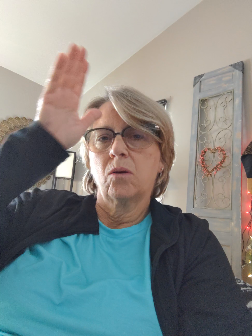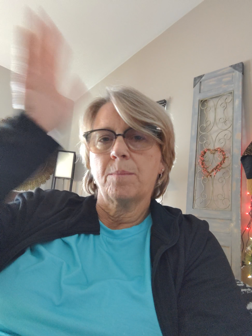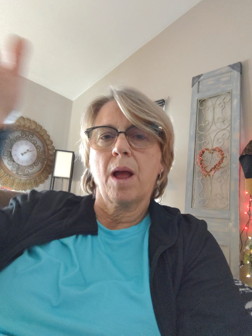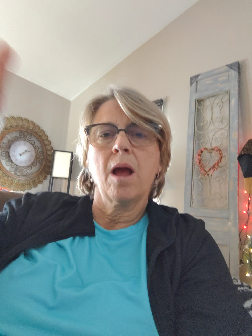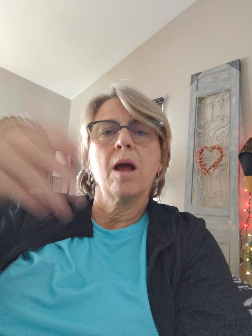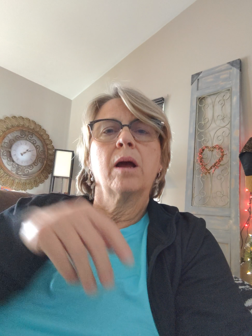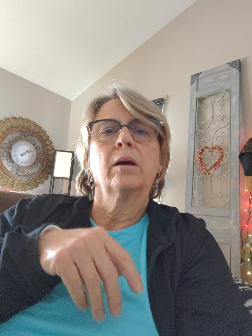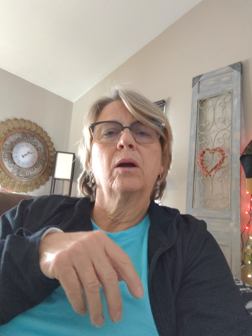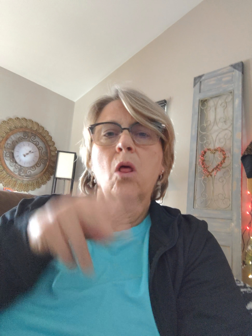grandpa